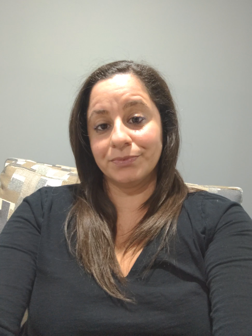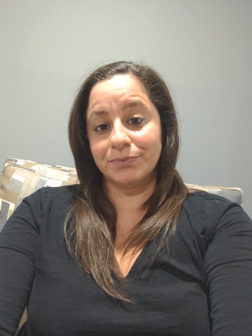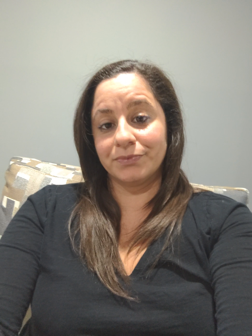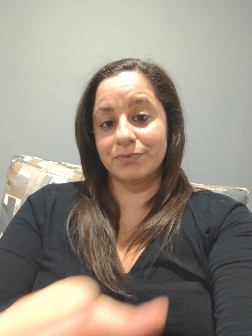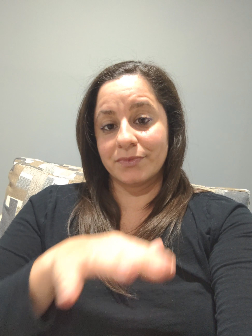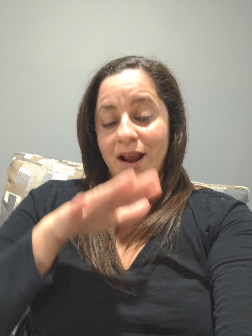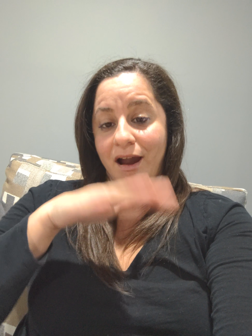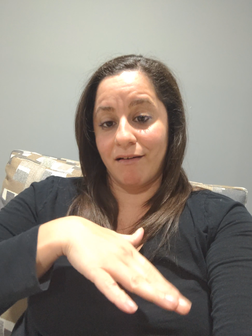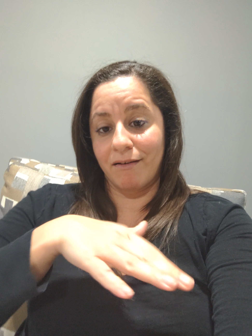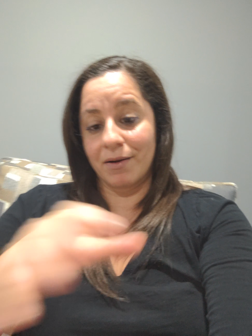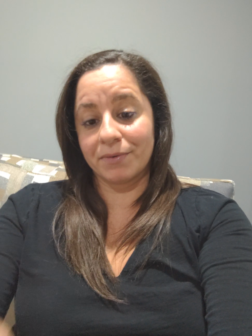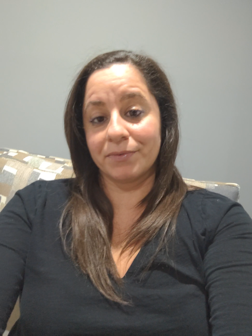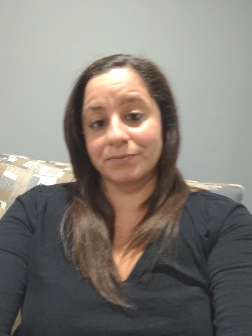on